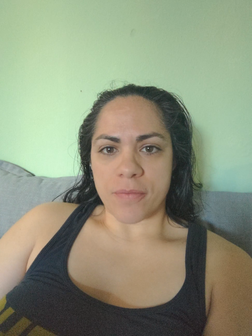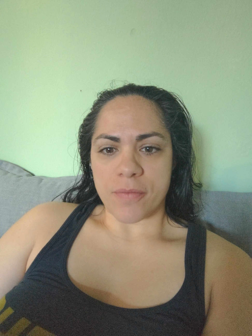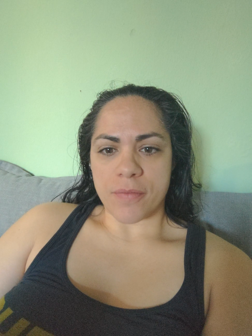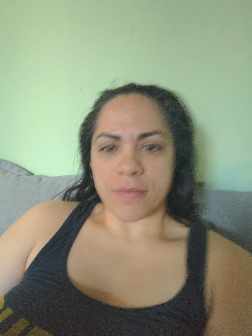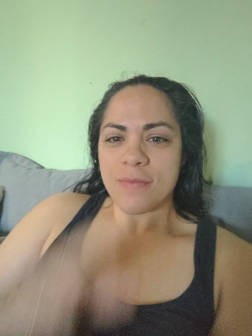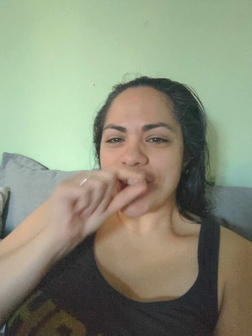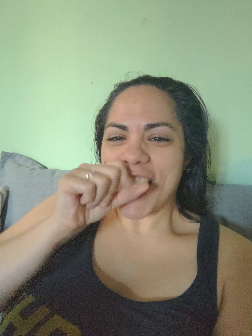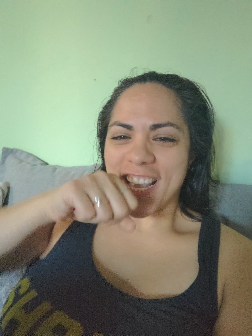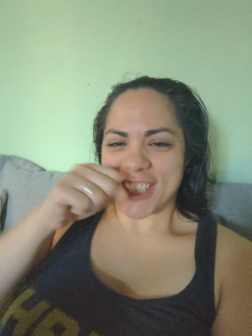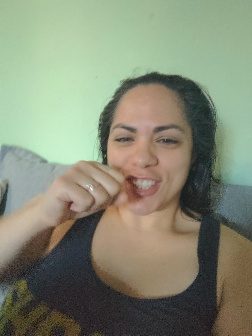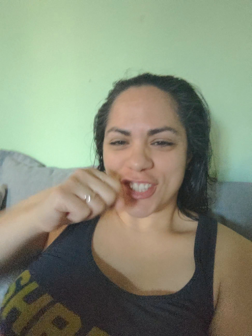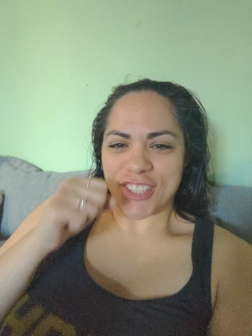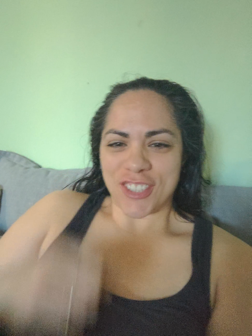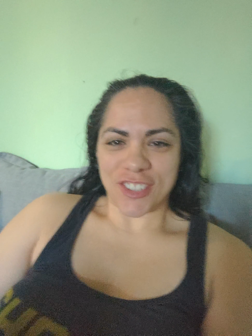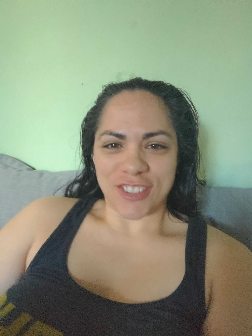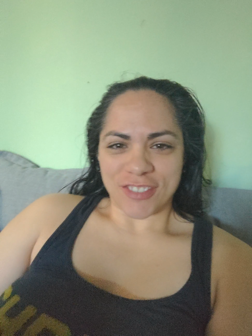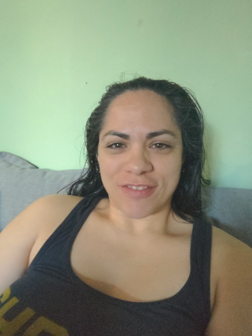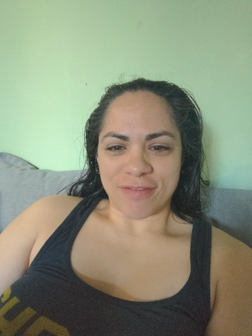hen